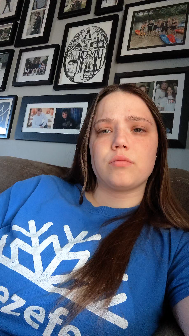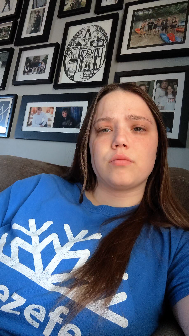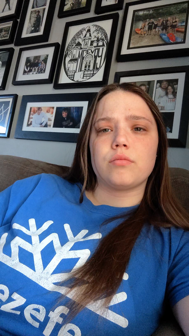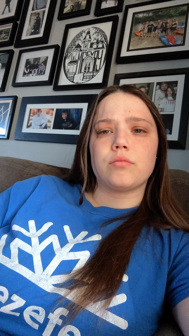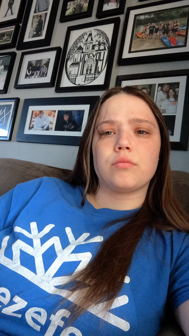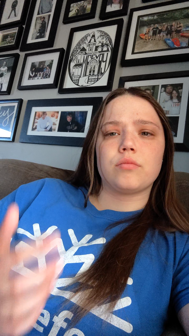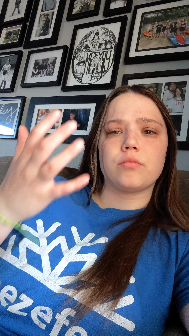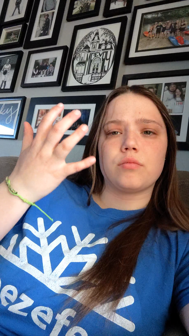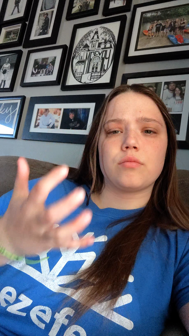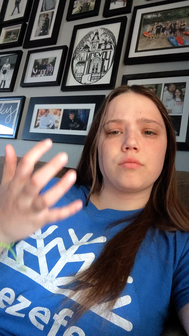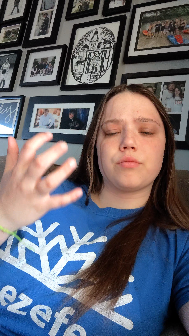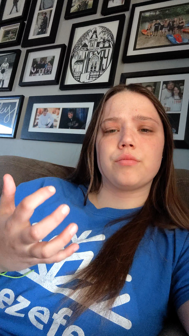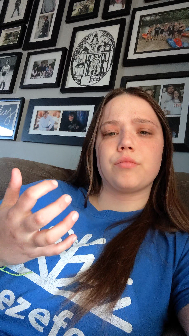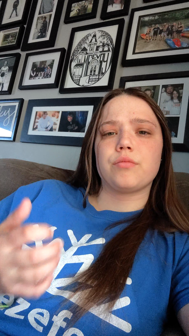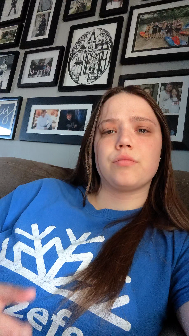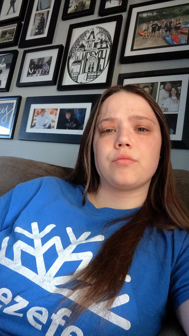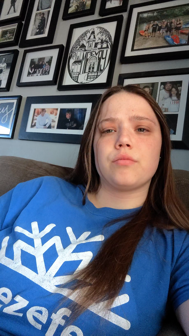heavy